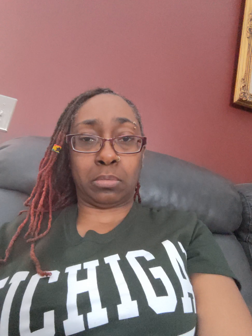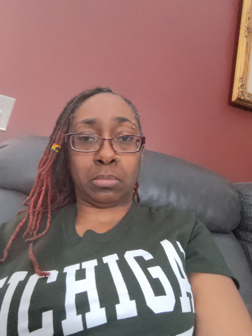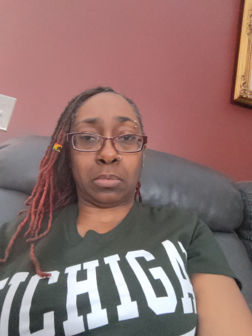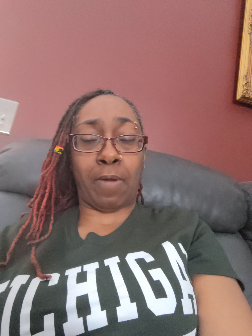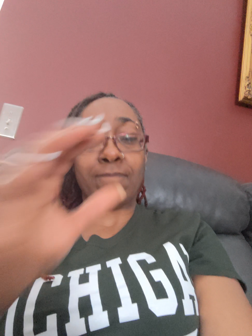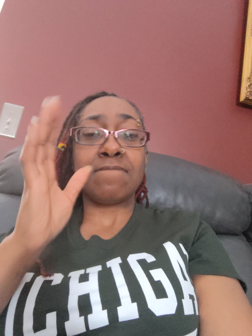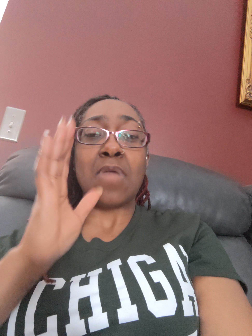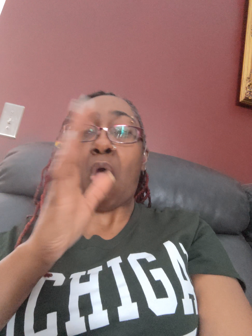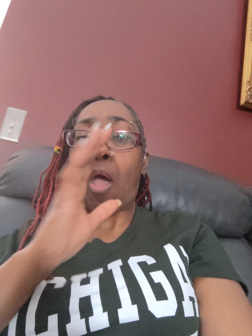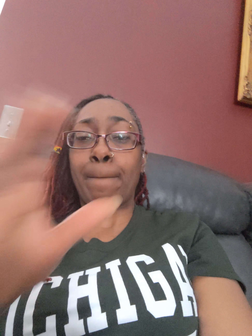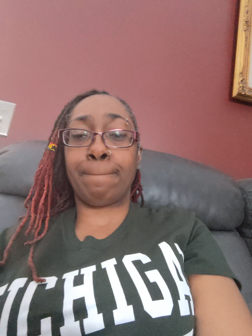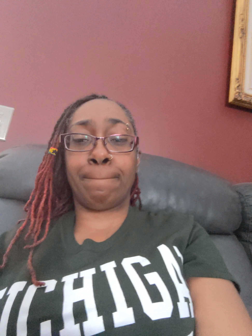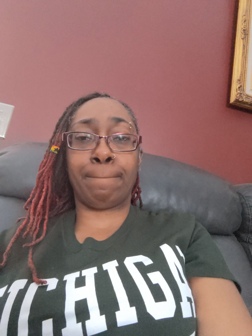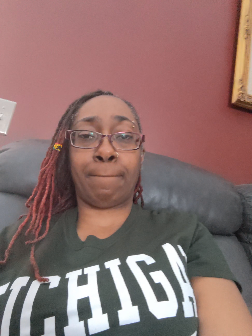farm